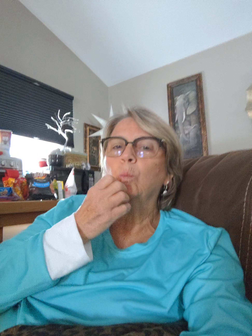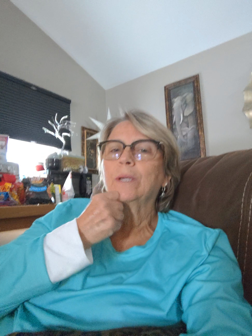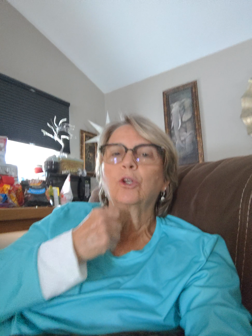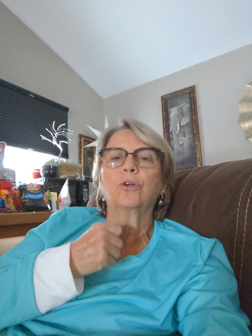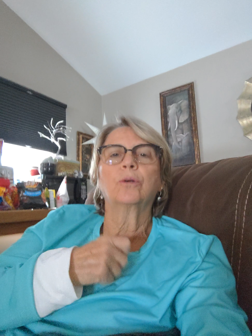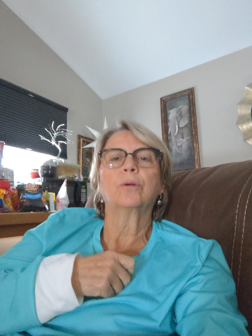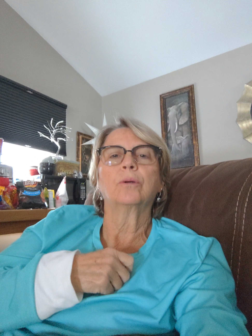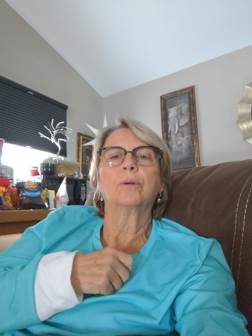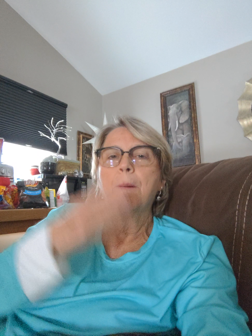underwear